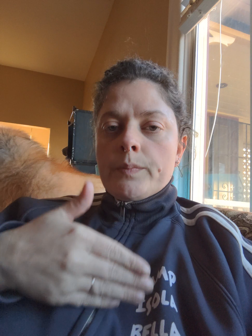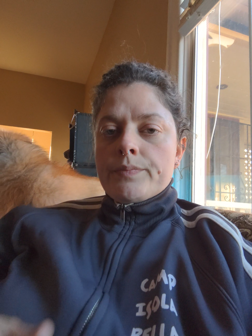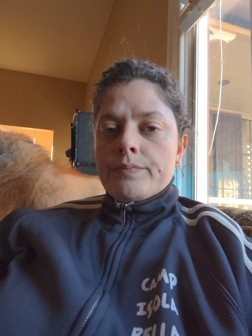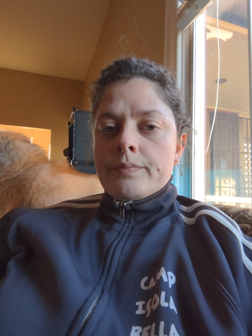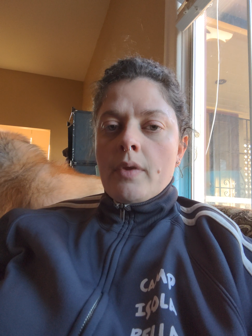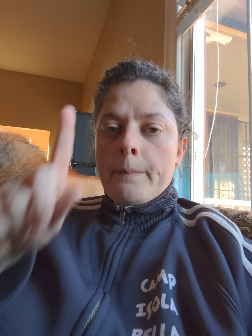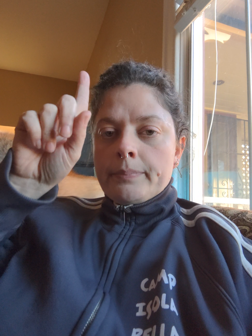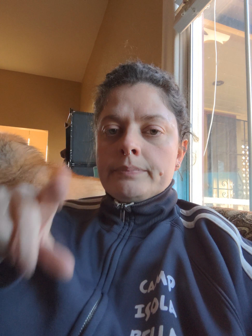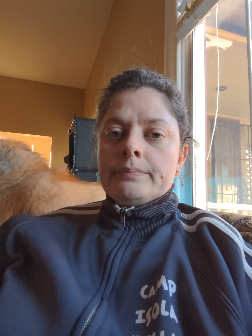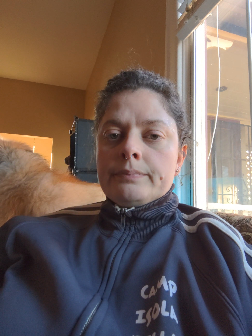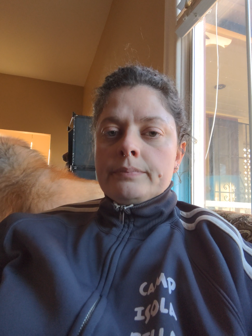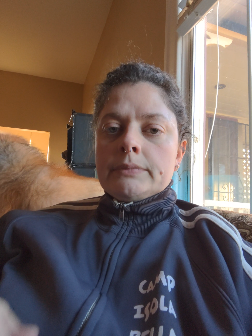up